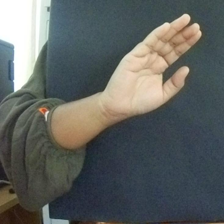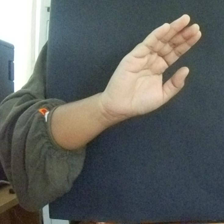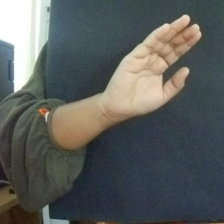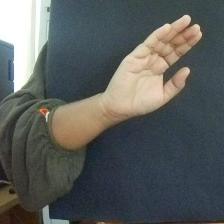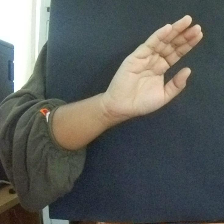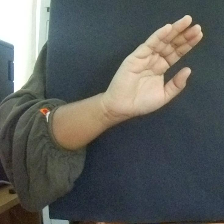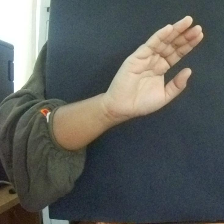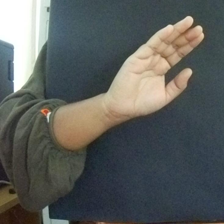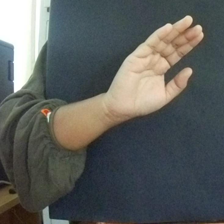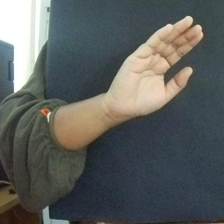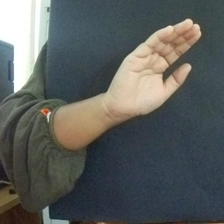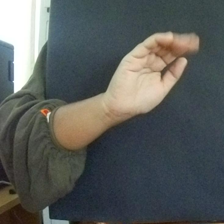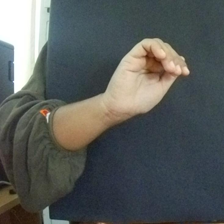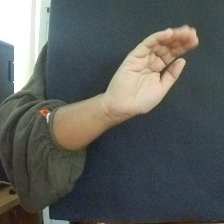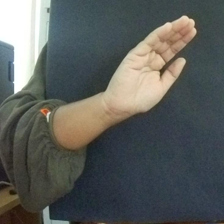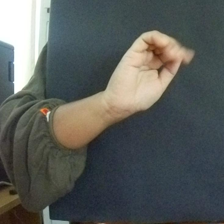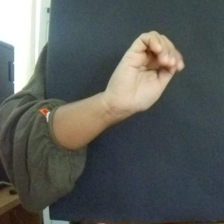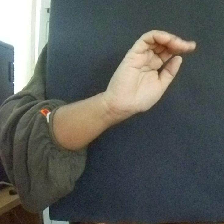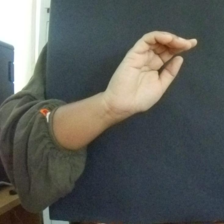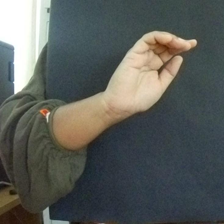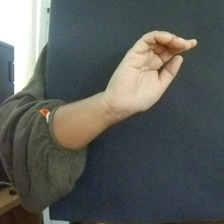call